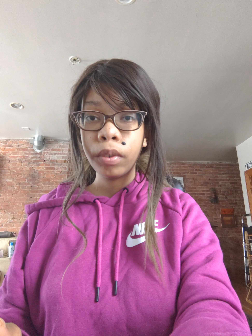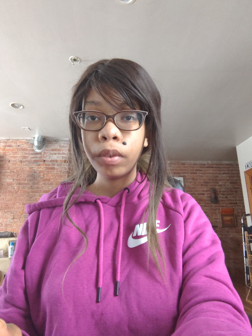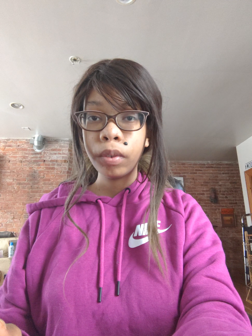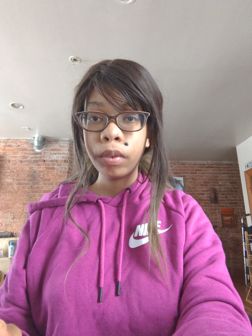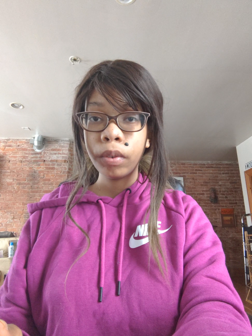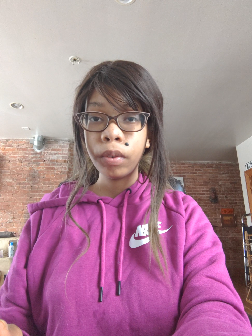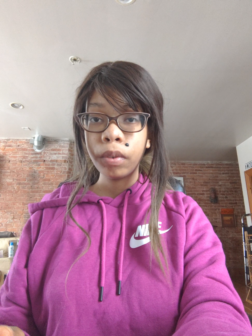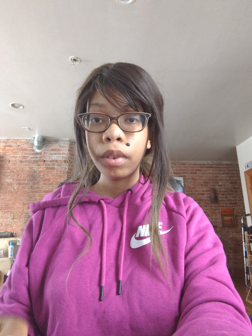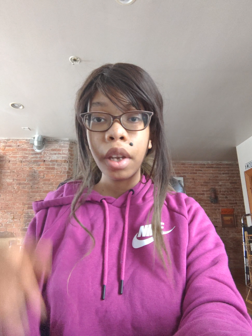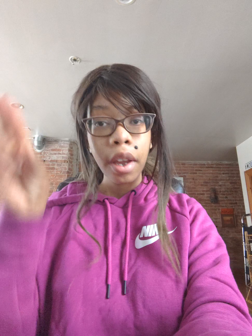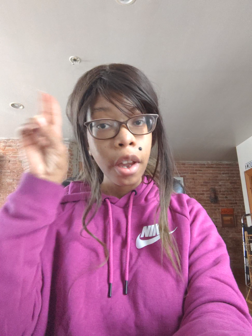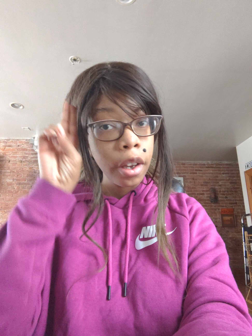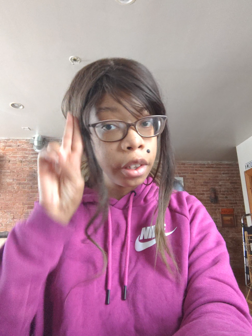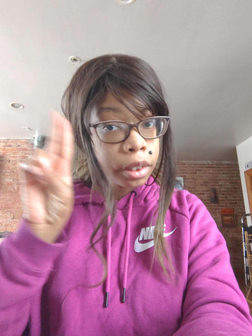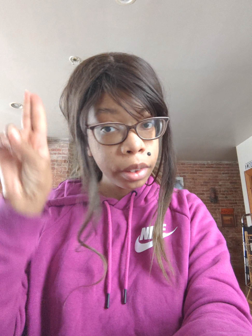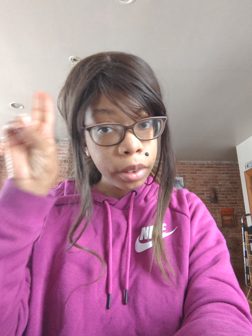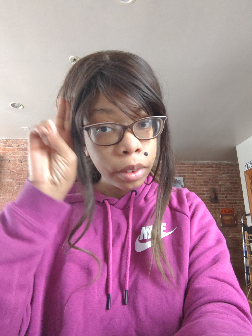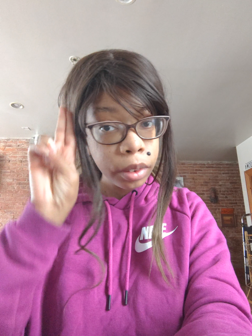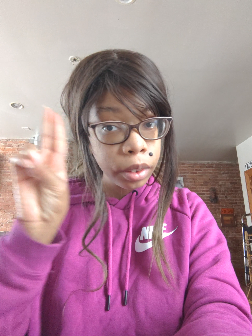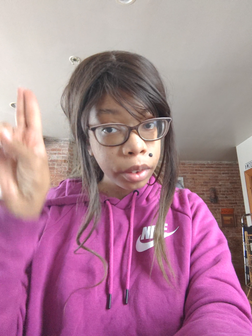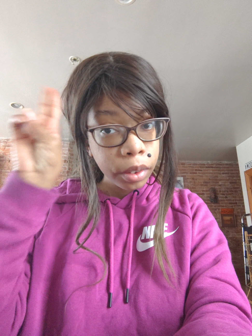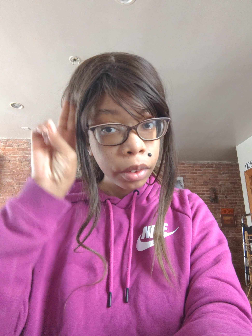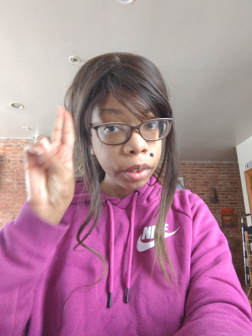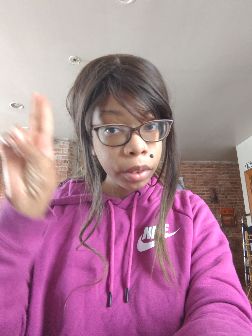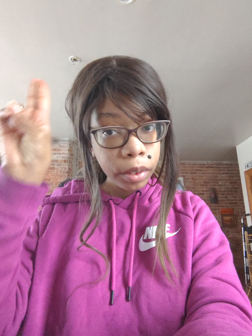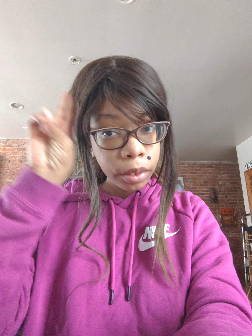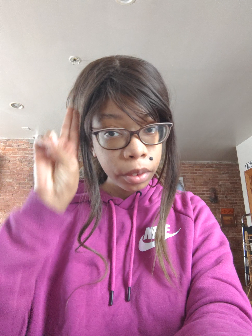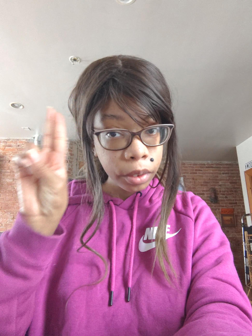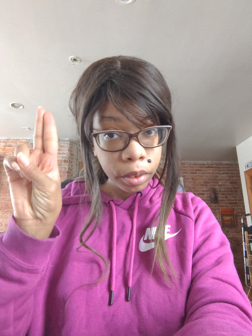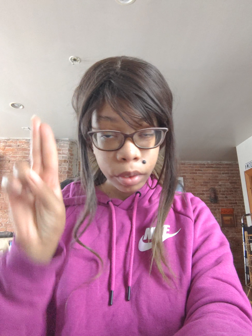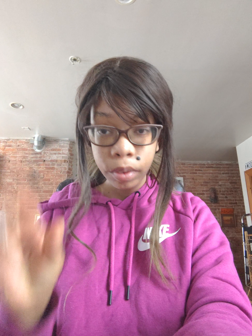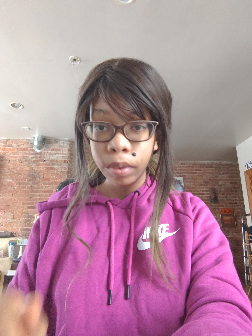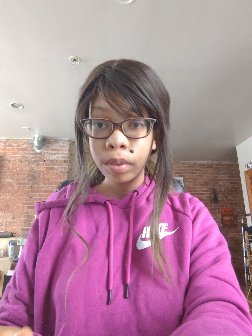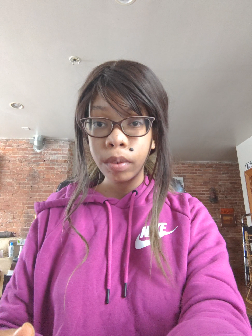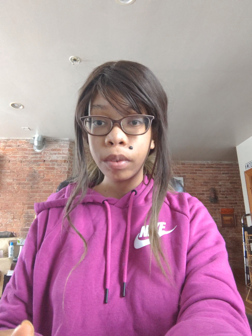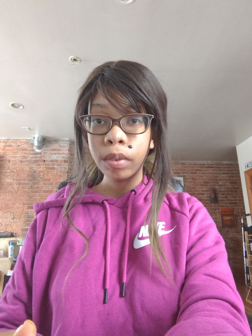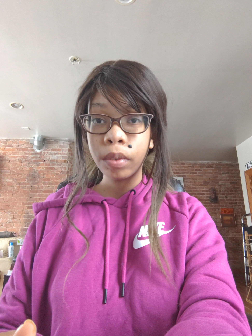uncle